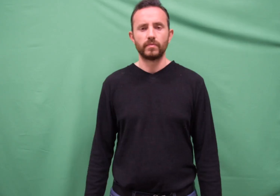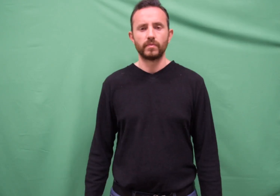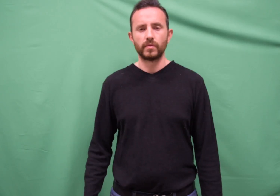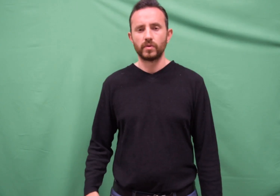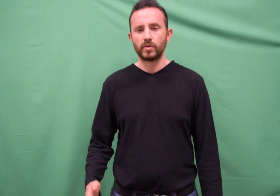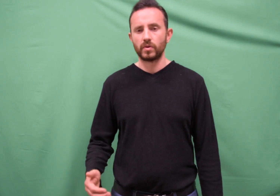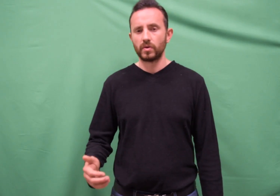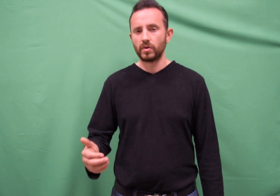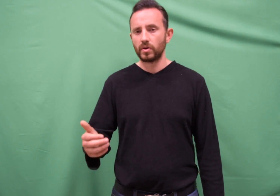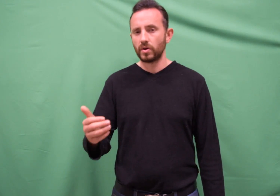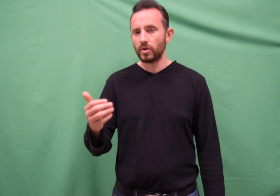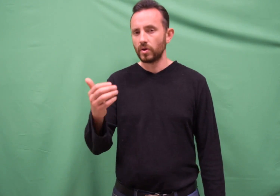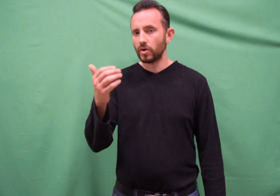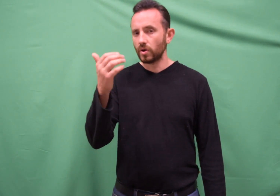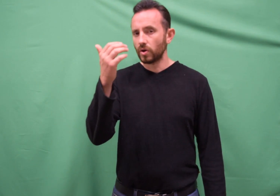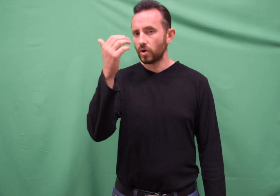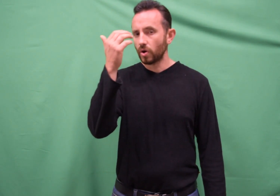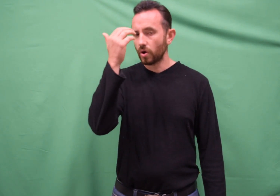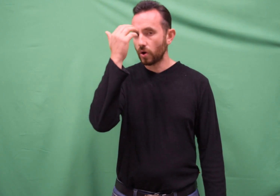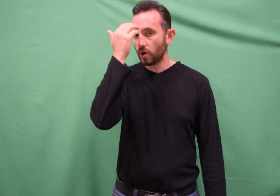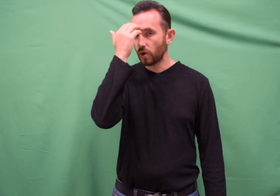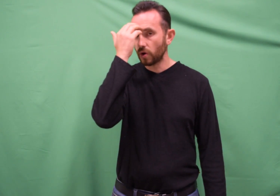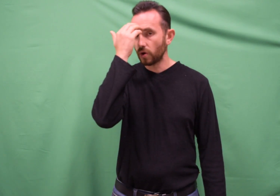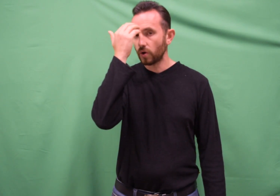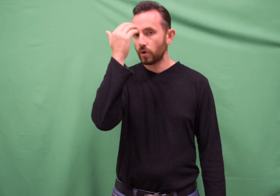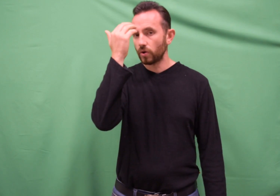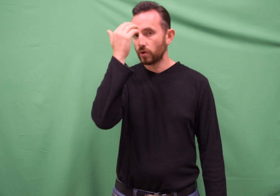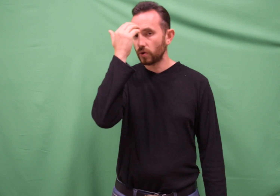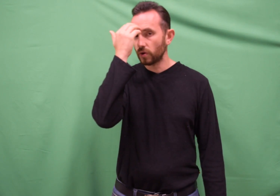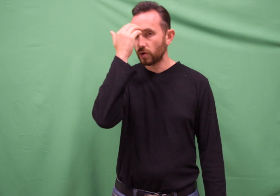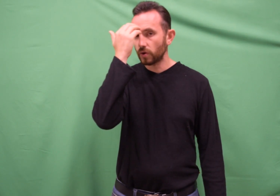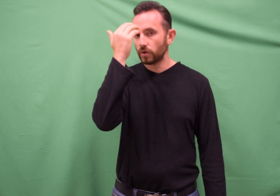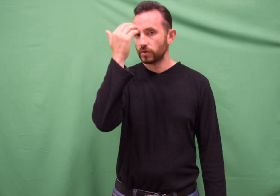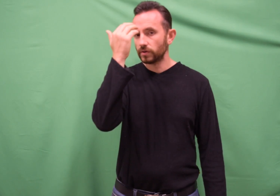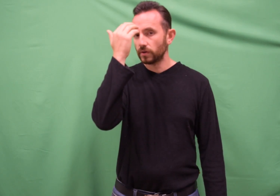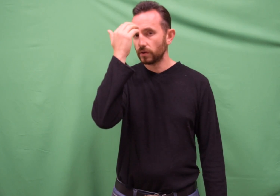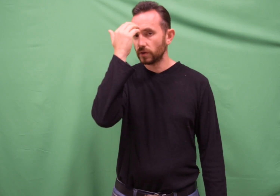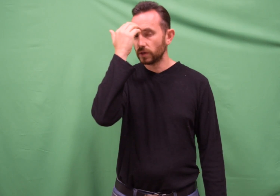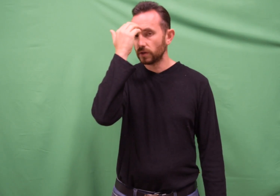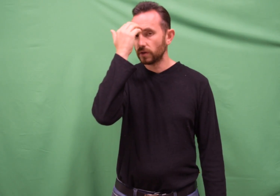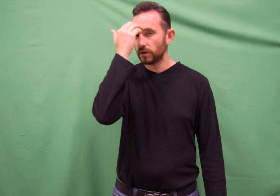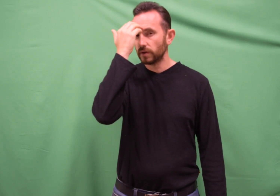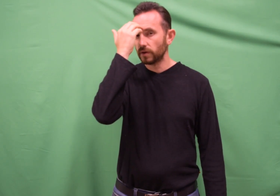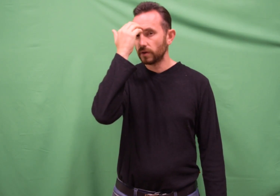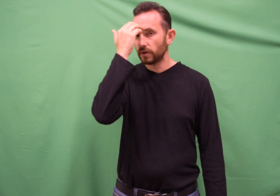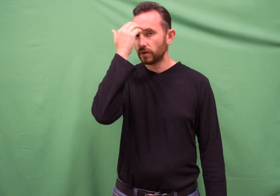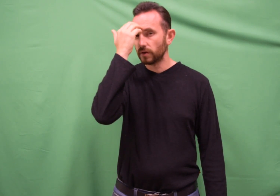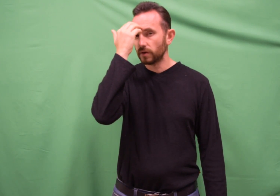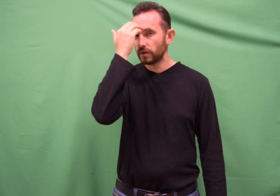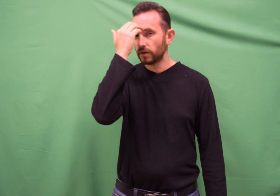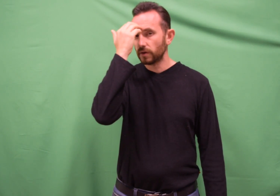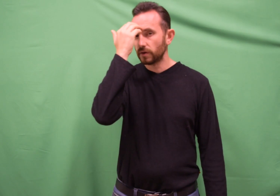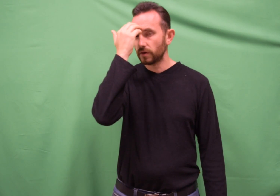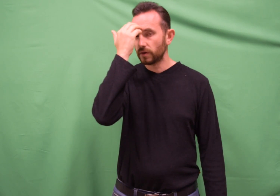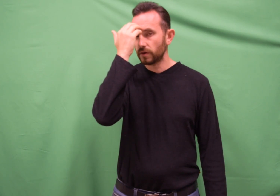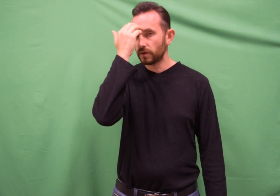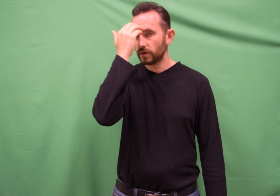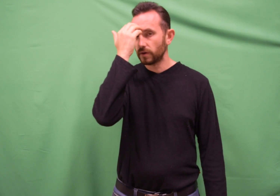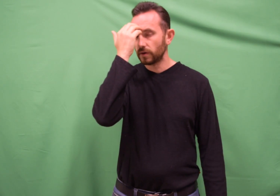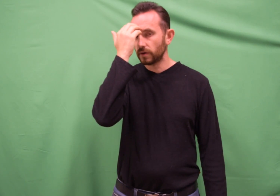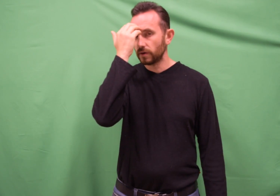conocer